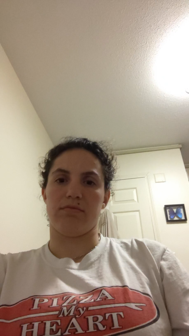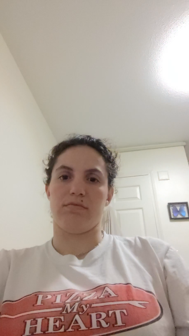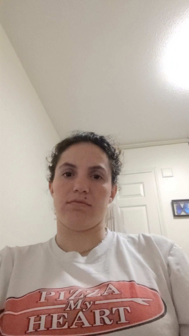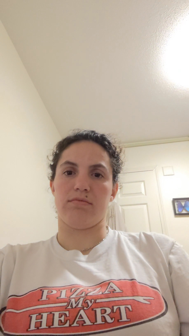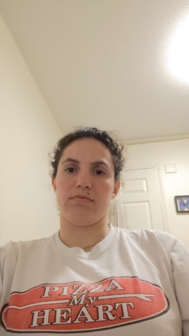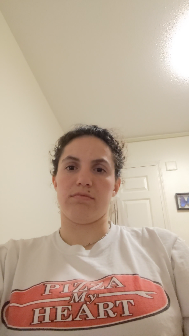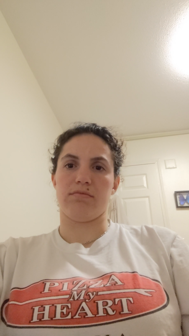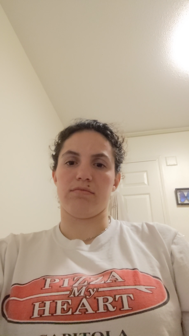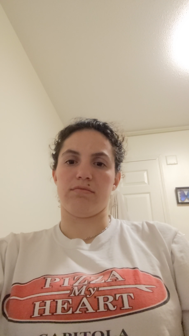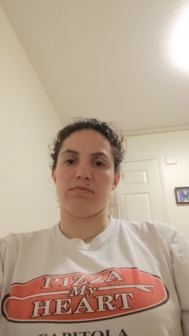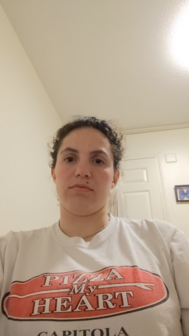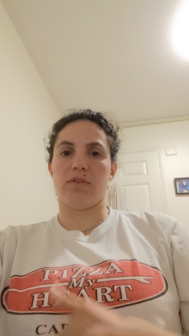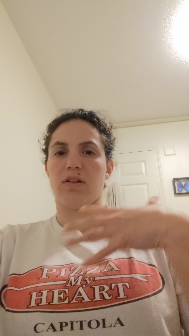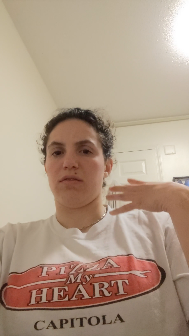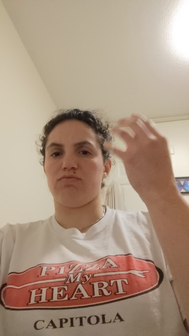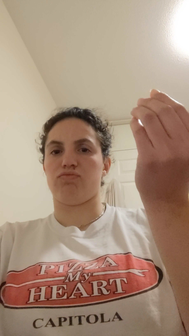going to